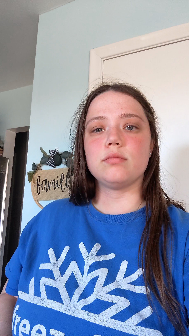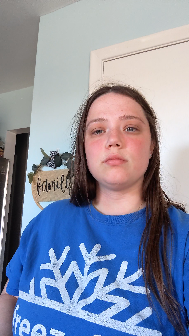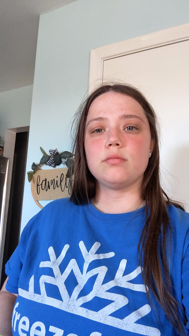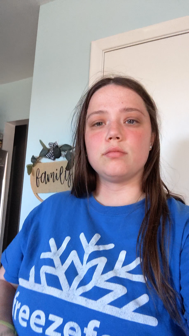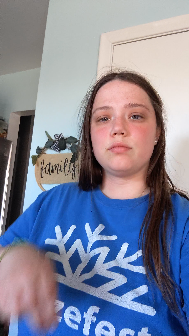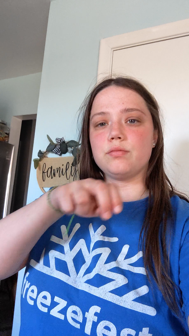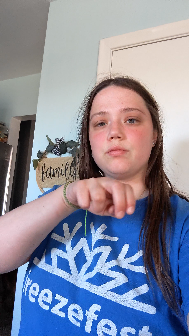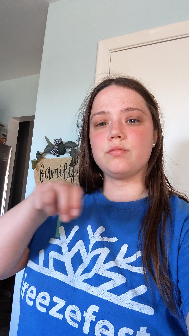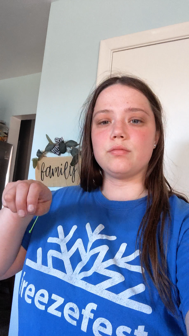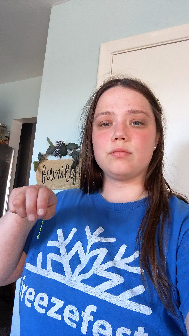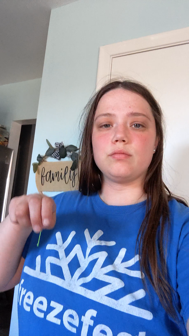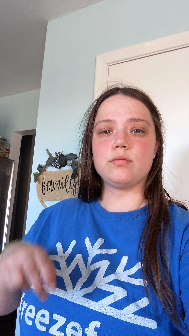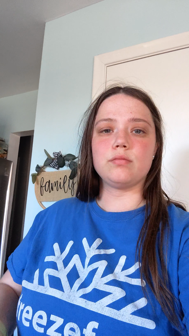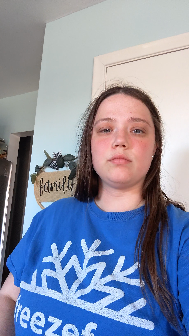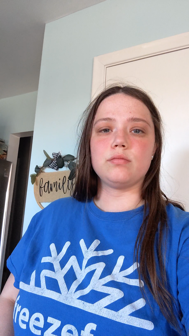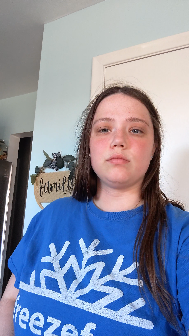porch